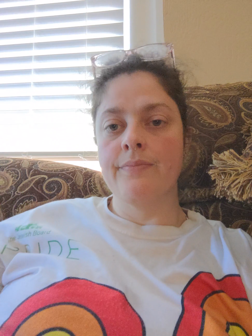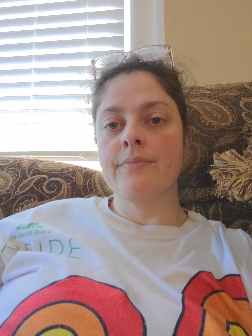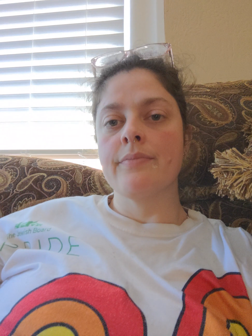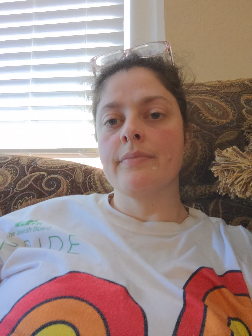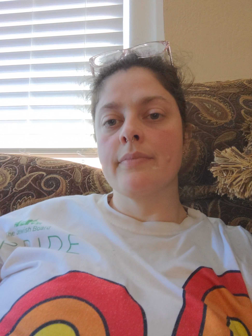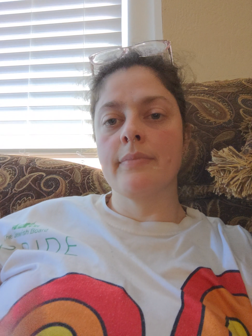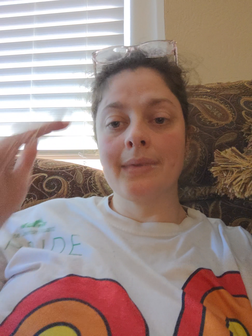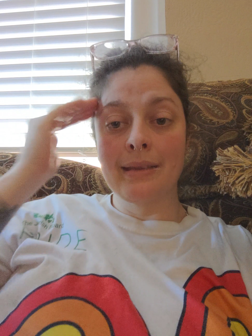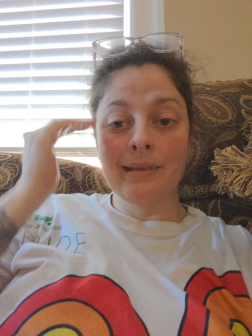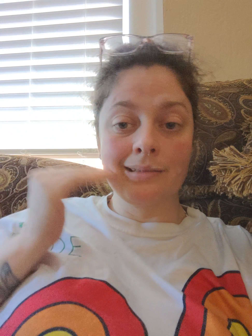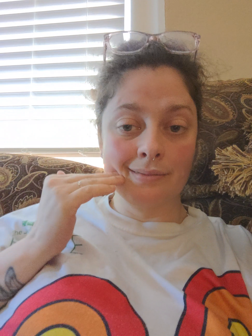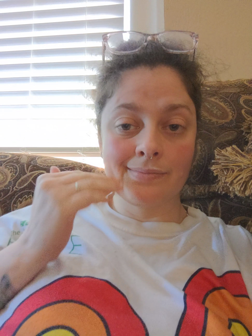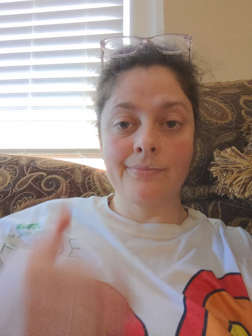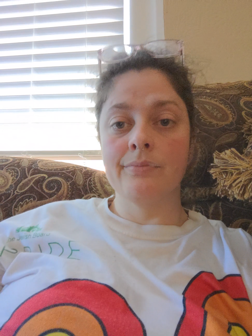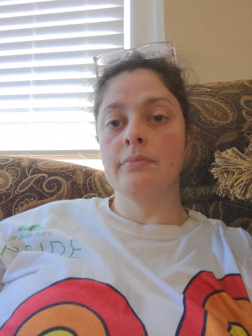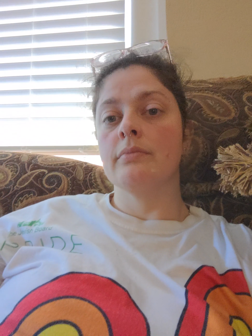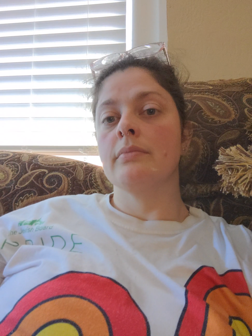head